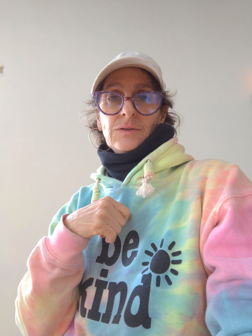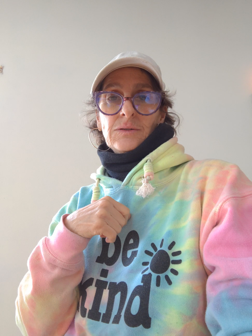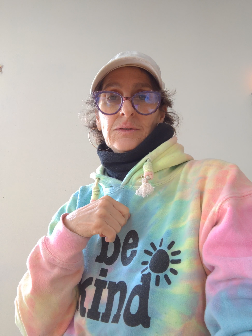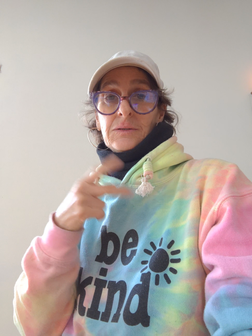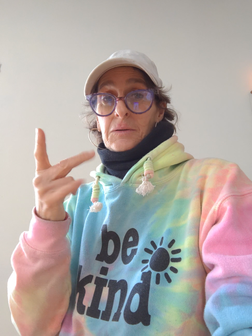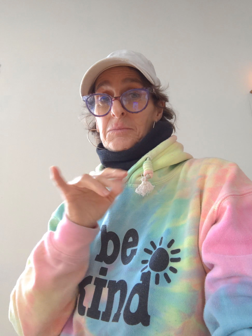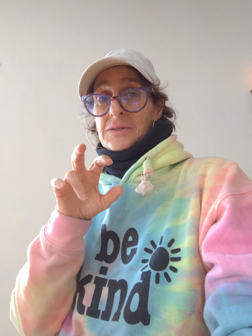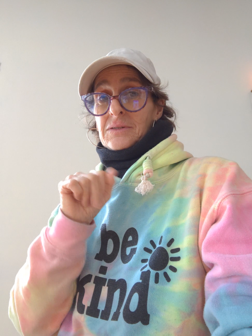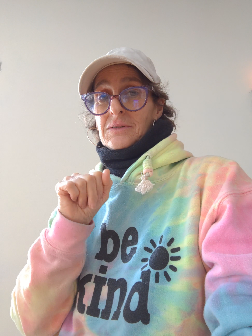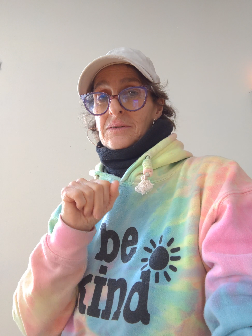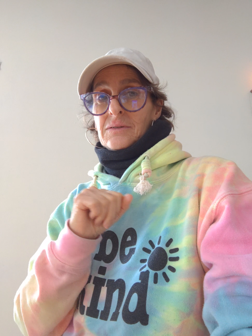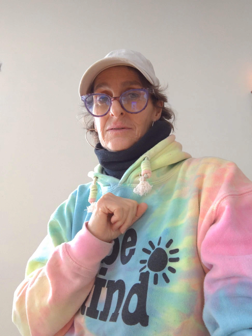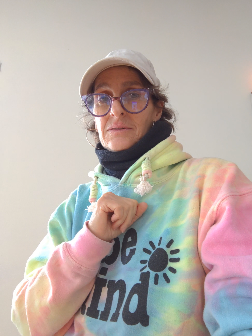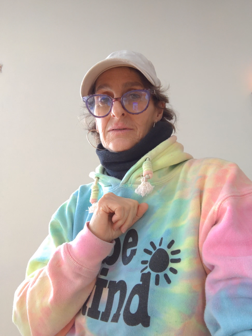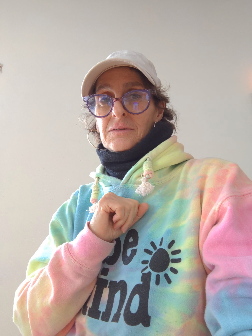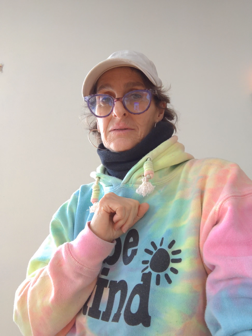pizza